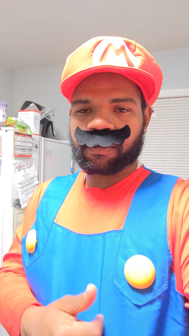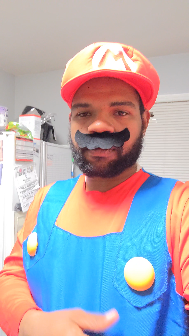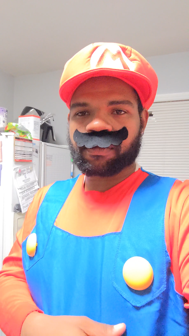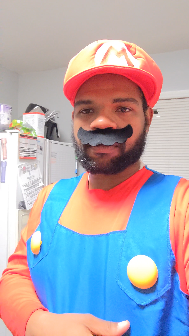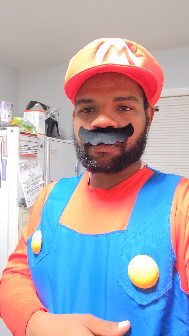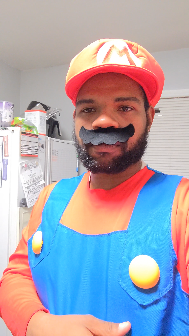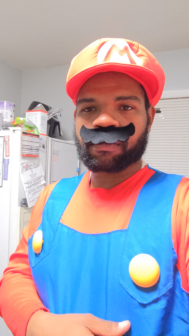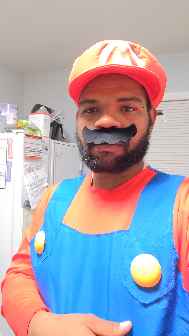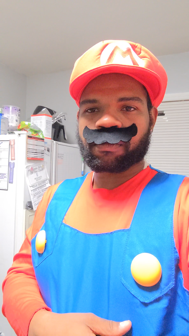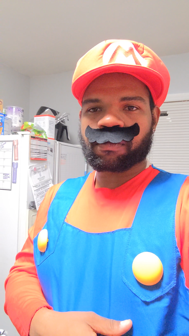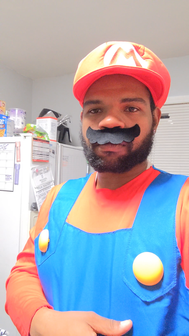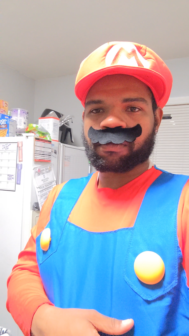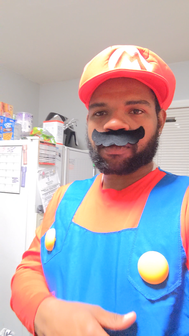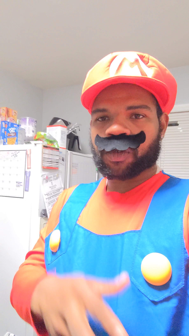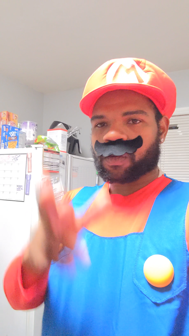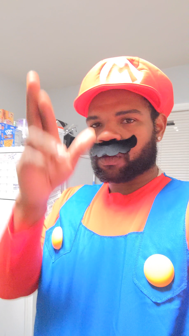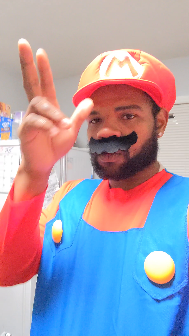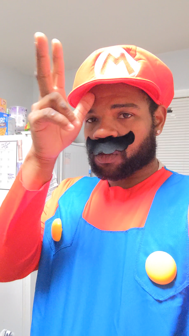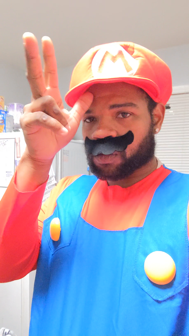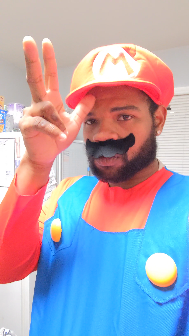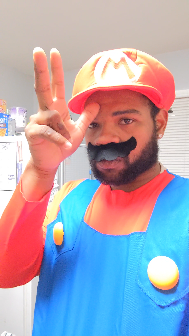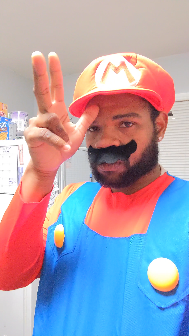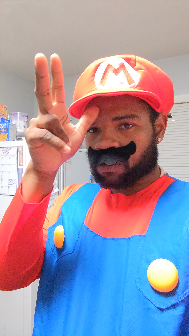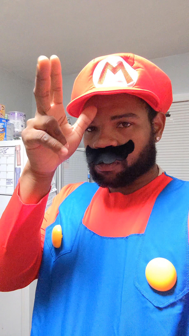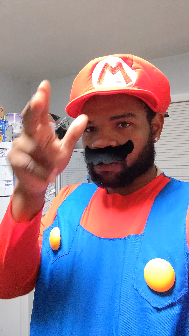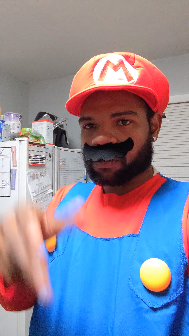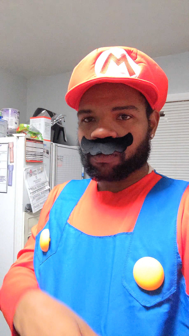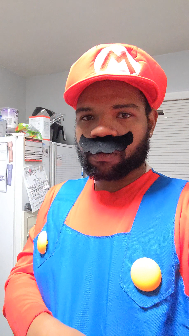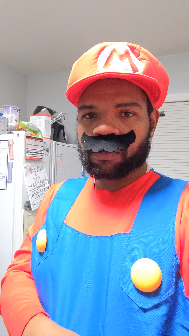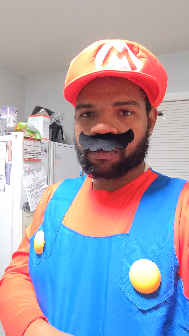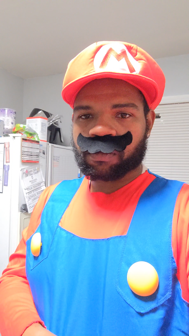rooster